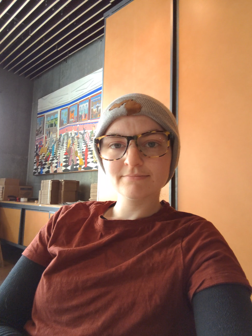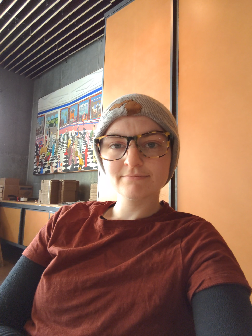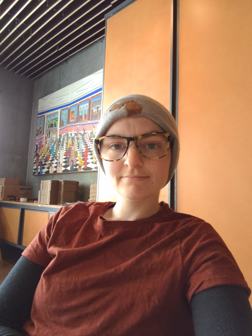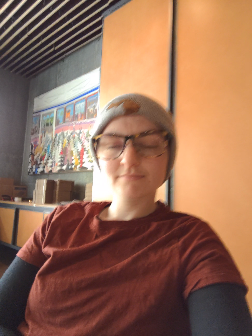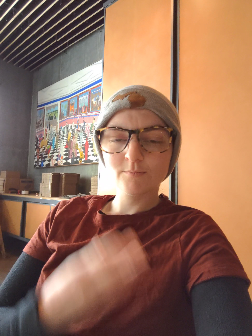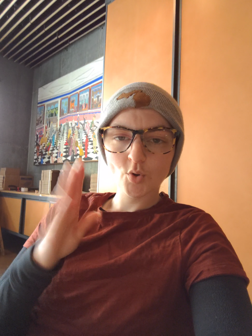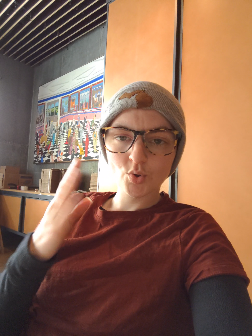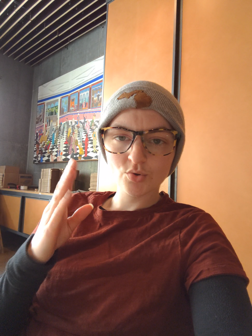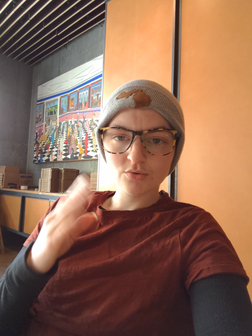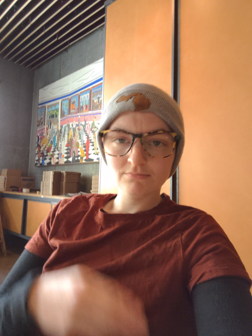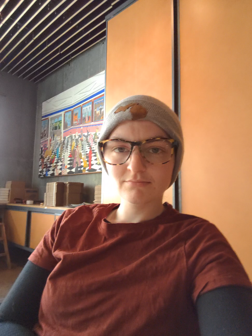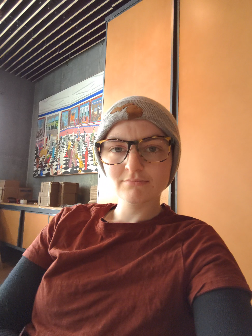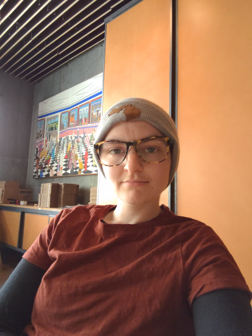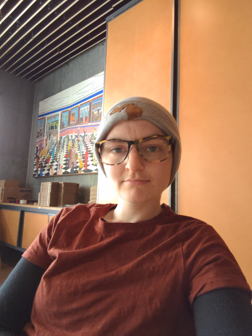blue